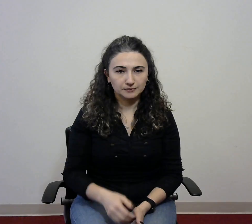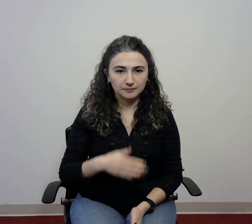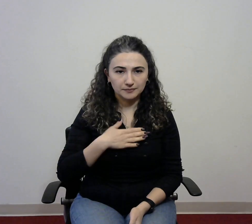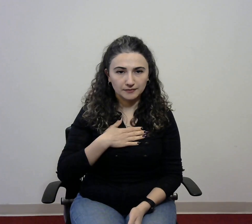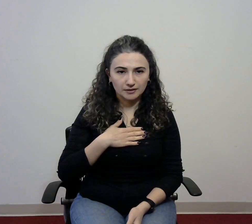mən